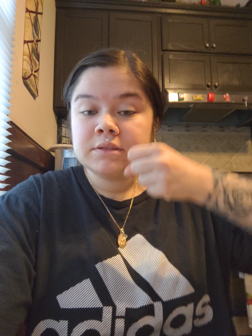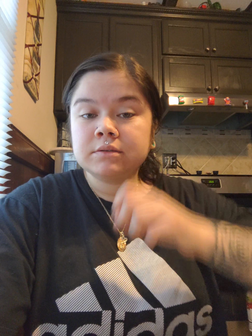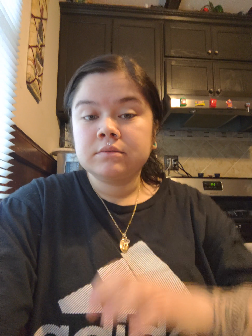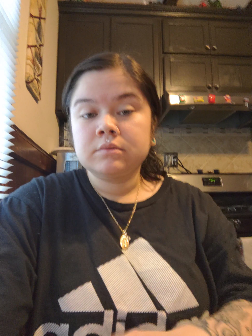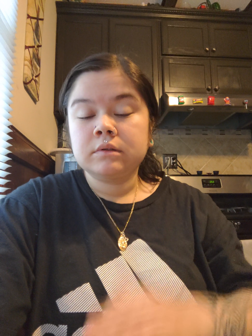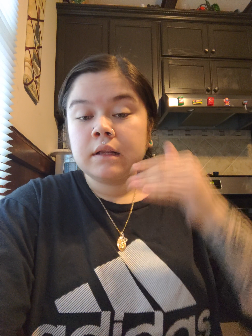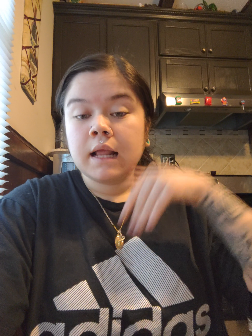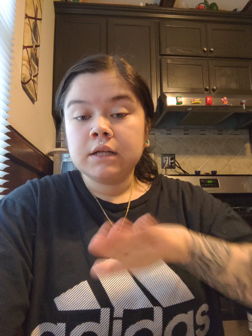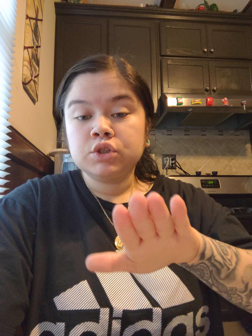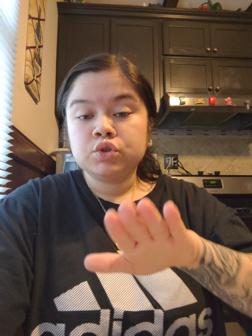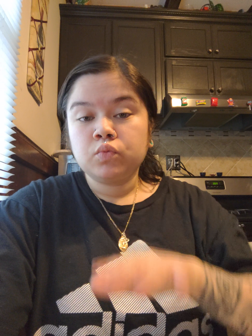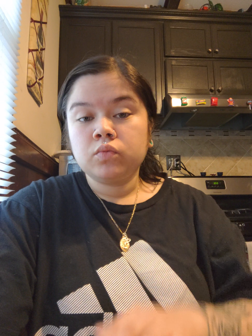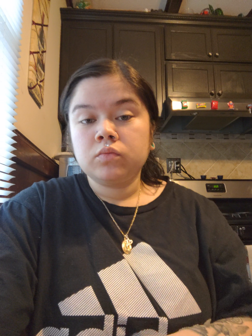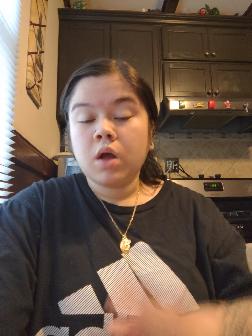into